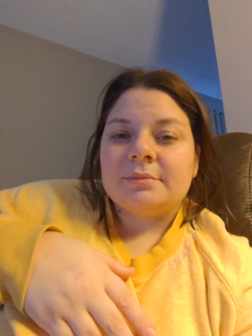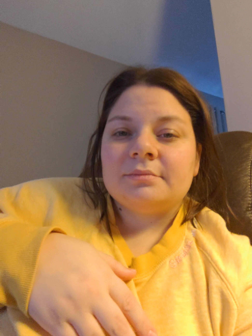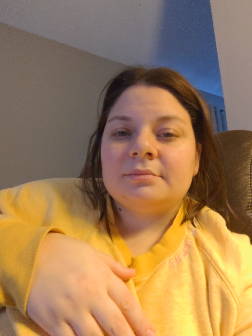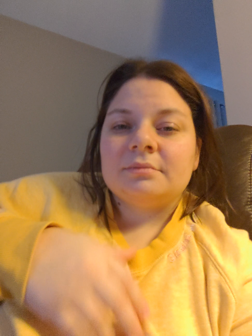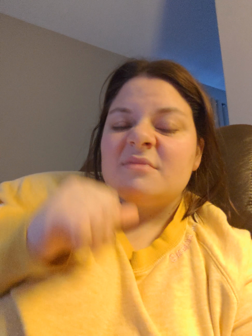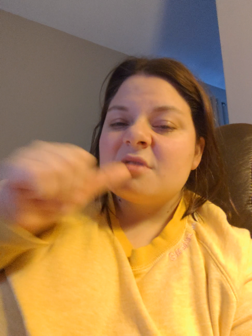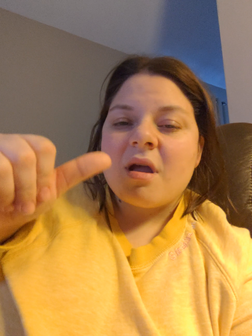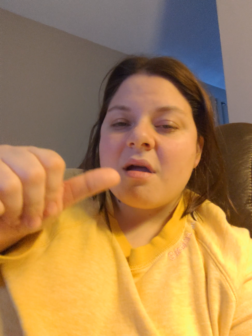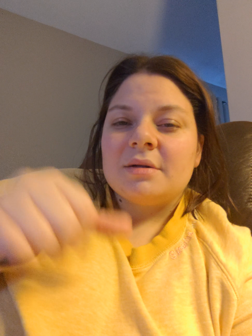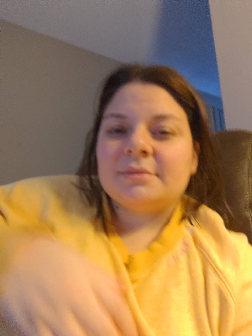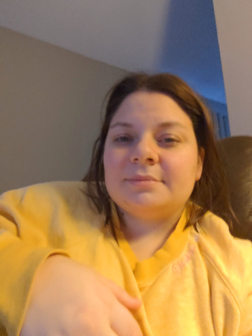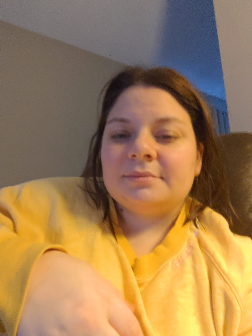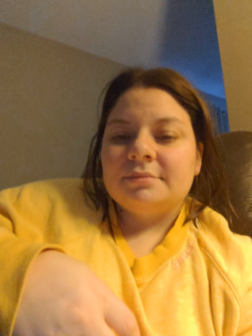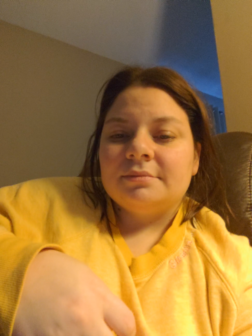not